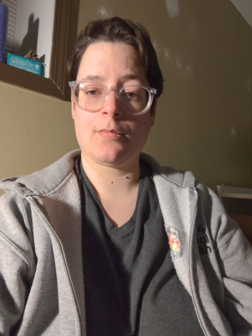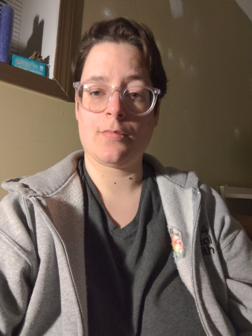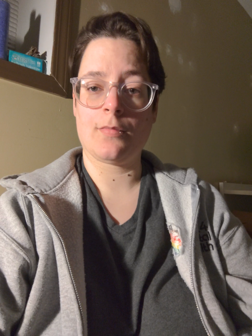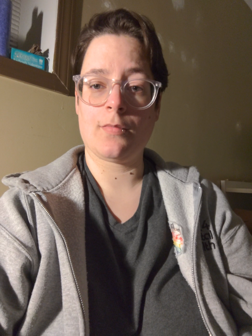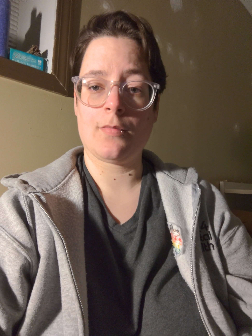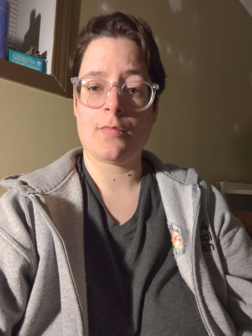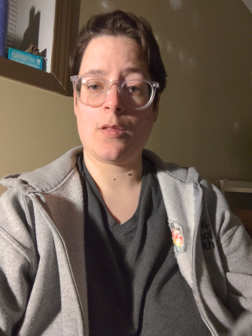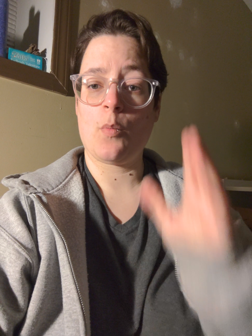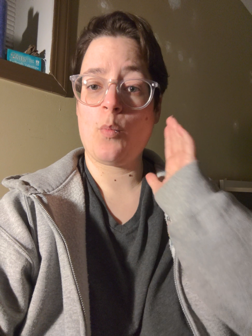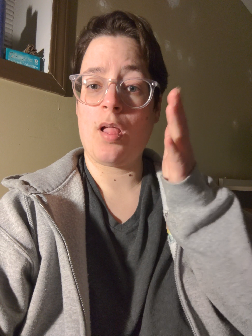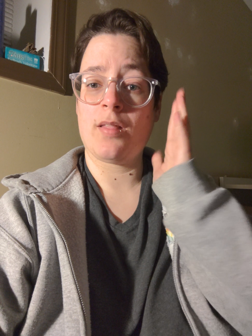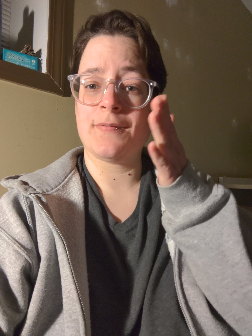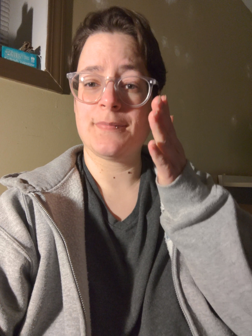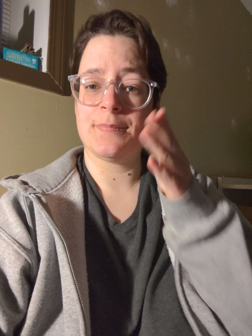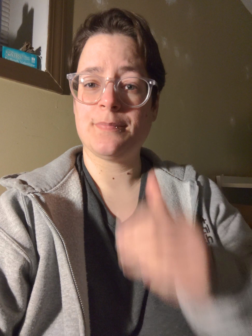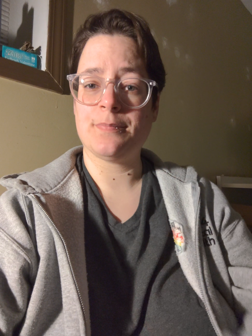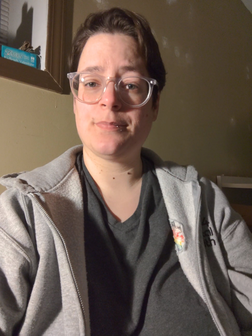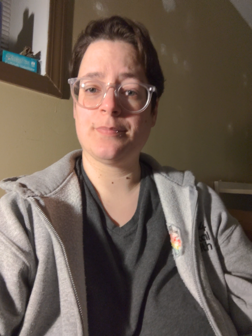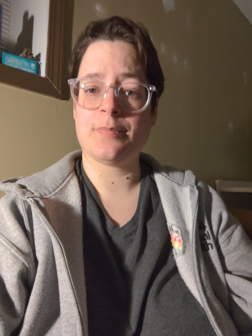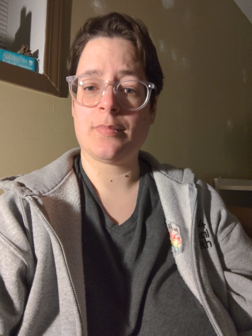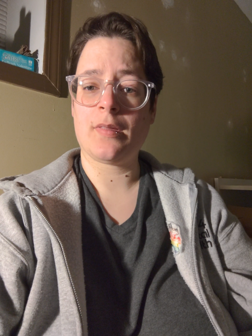will